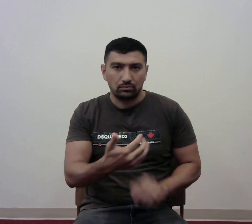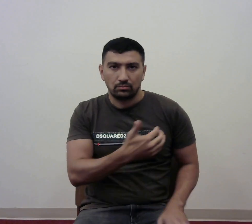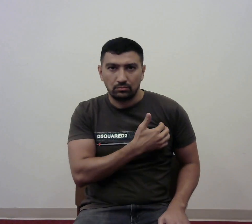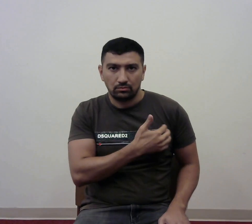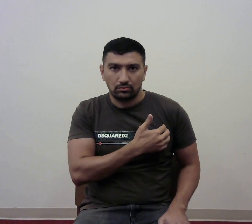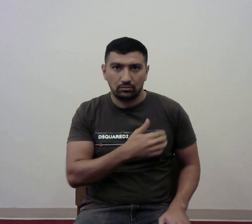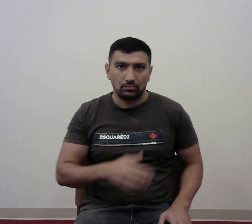istəyirəm